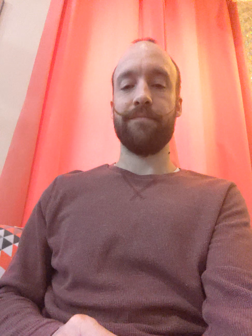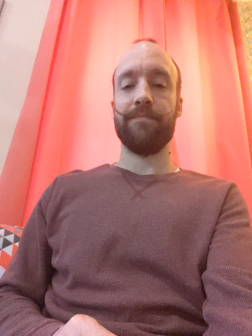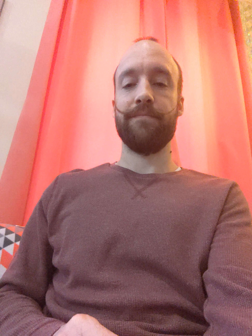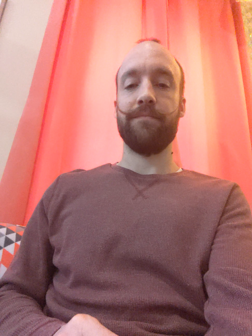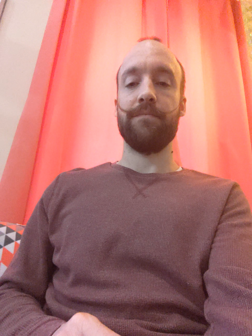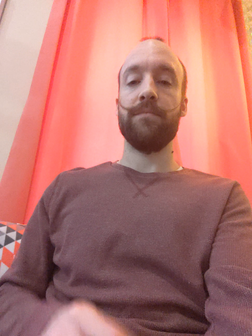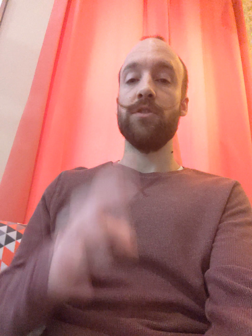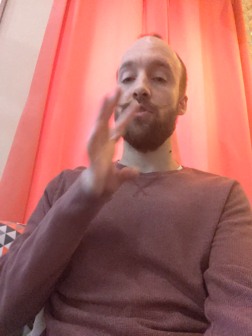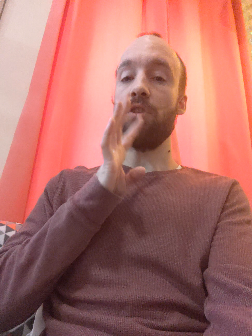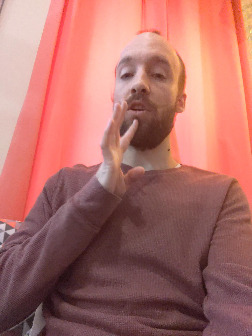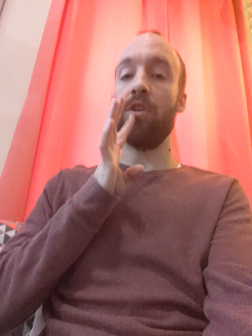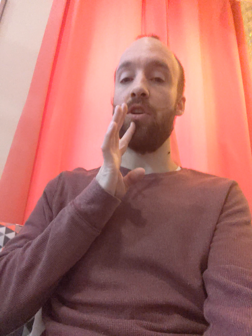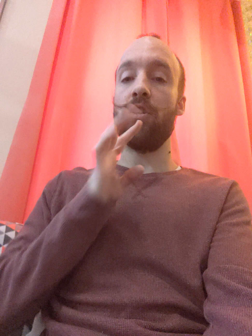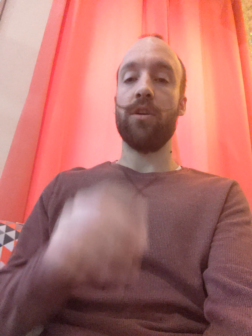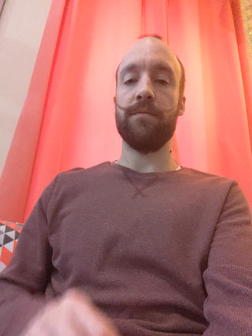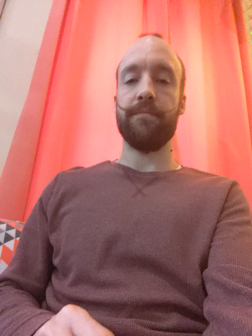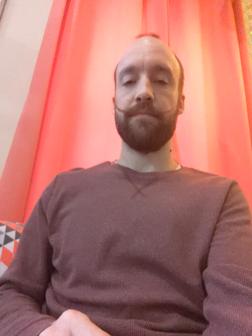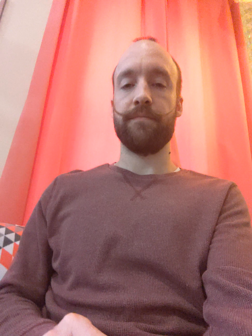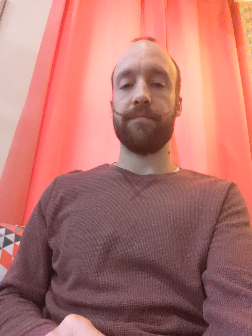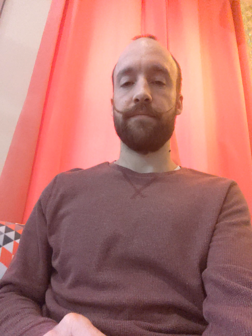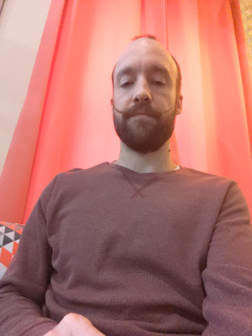talk